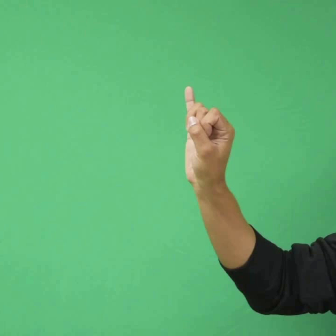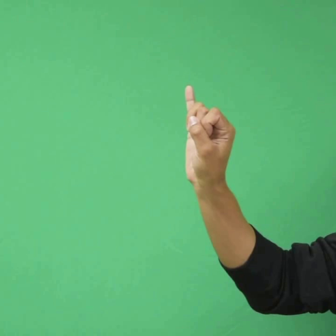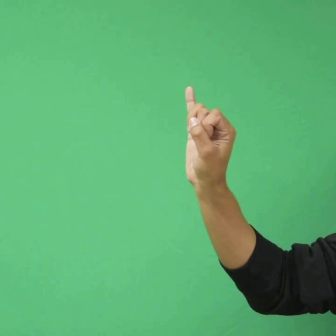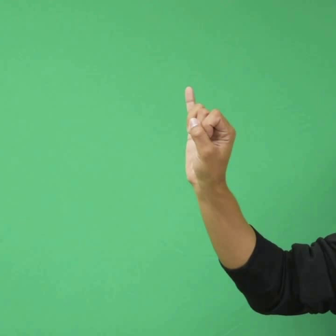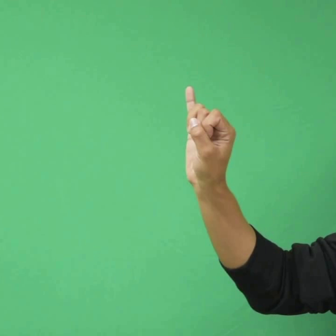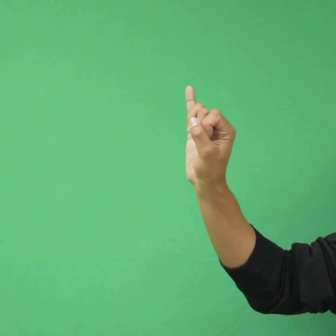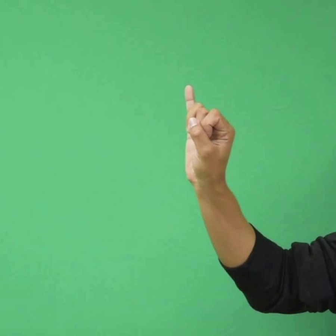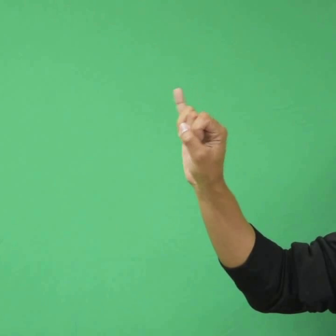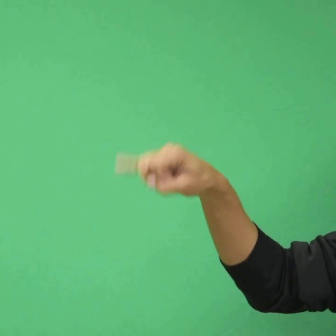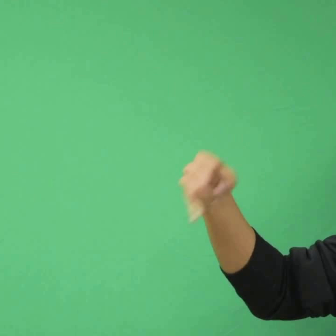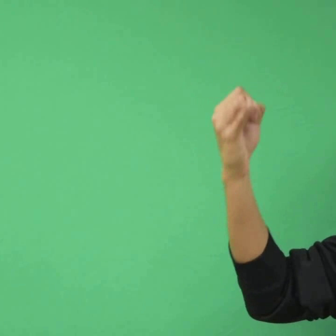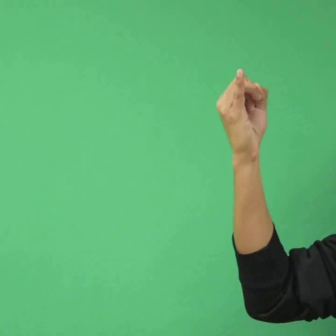J